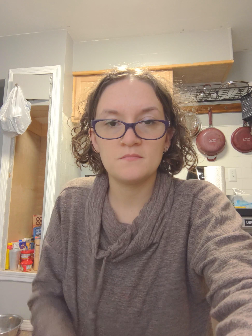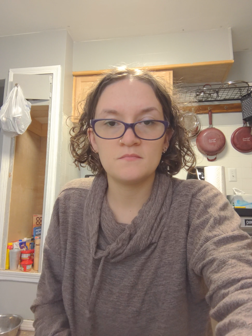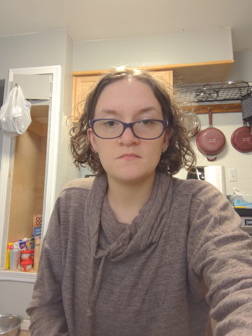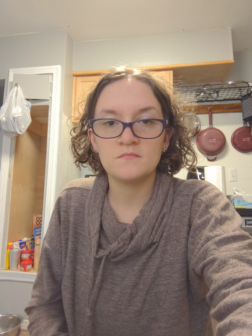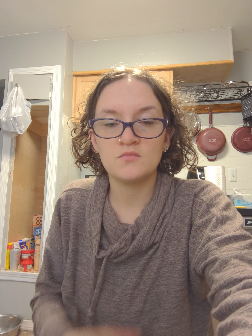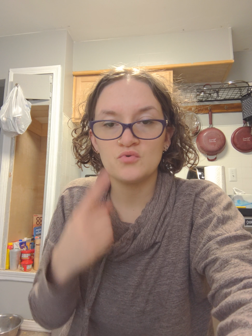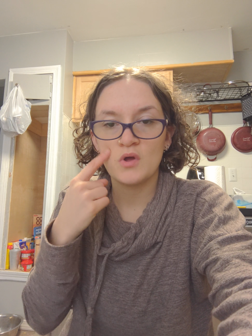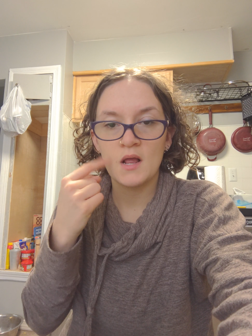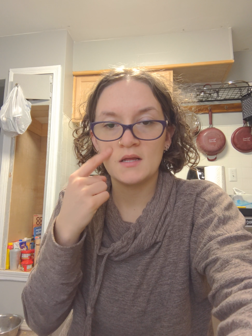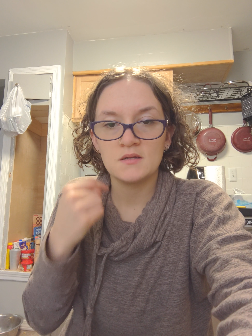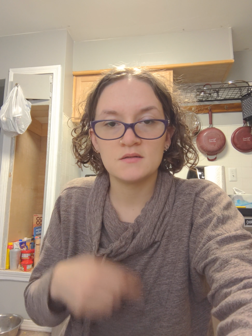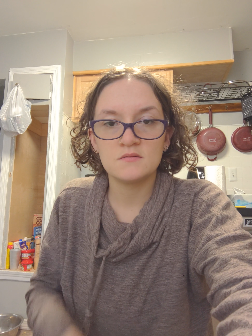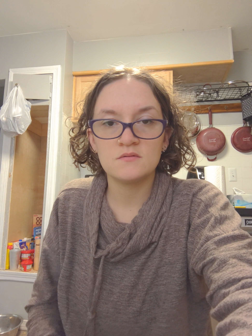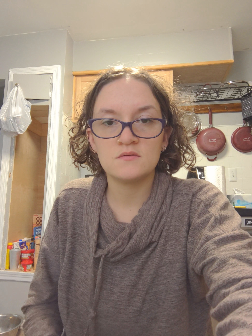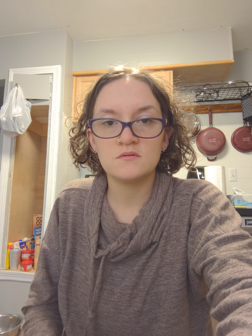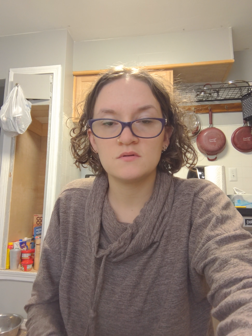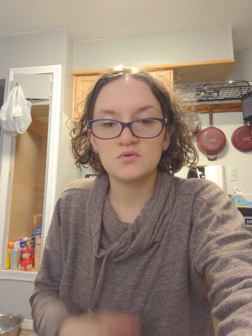cry